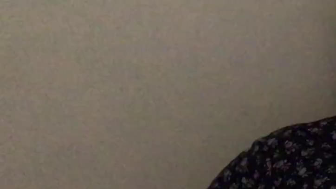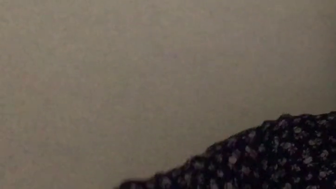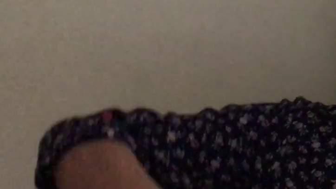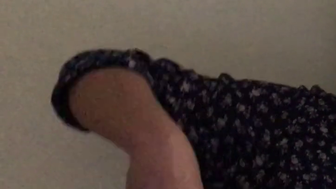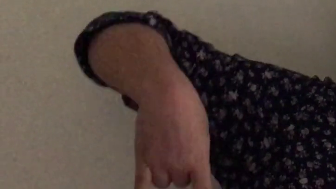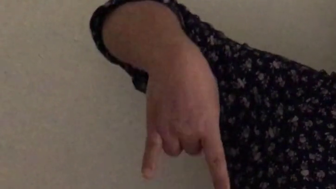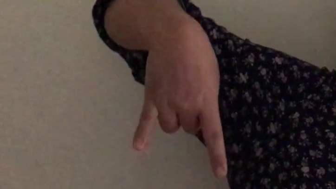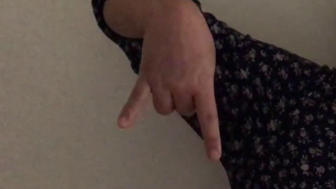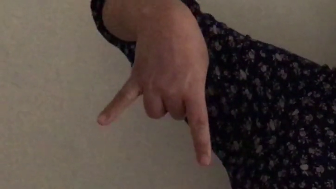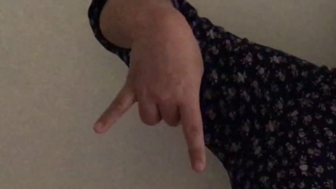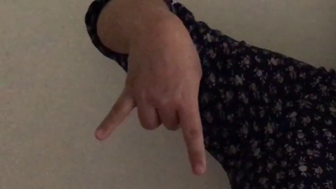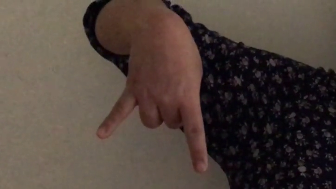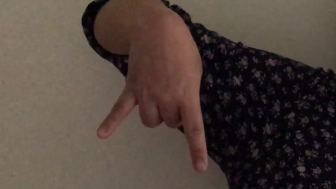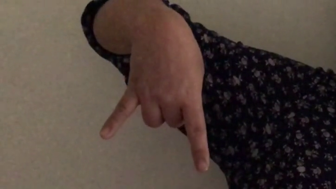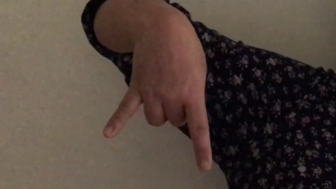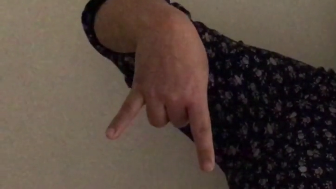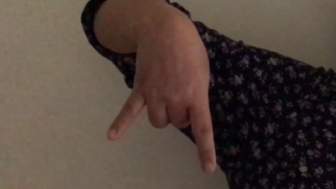फ